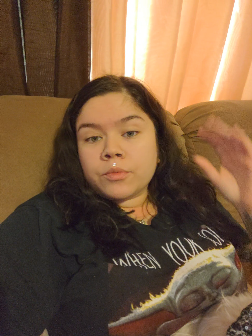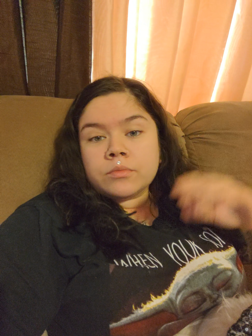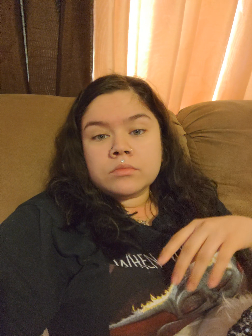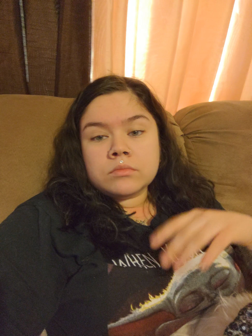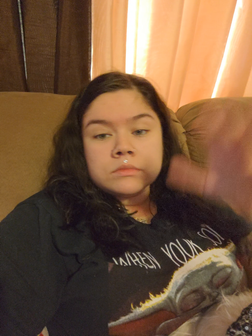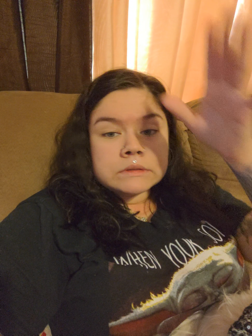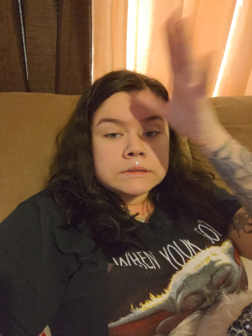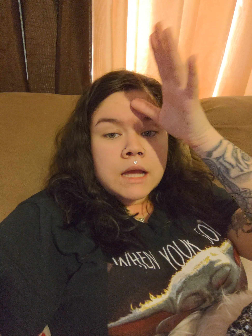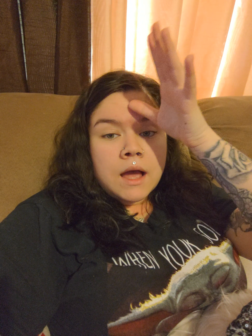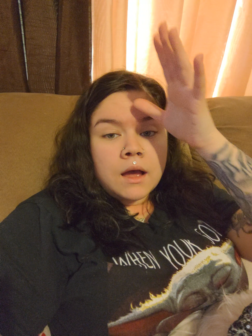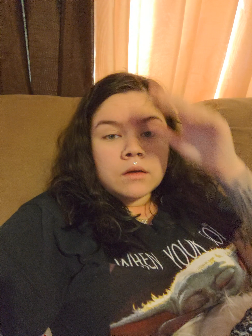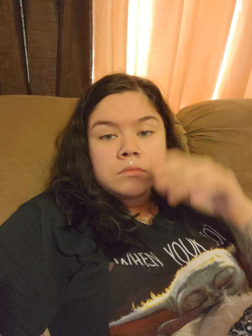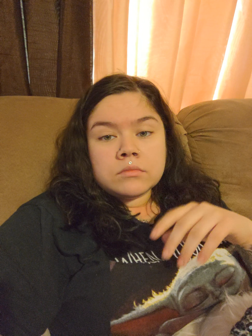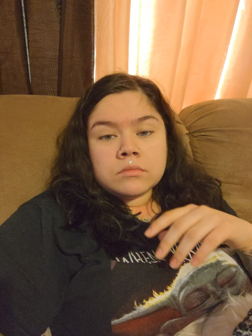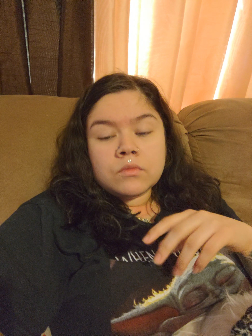dad